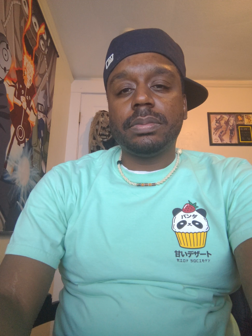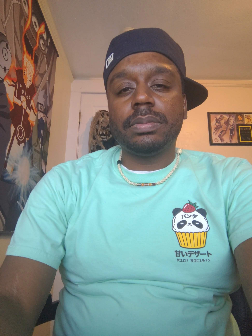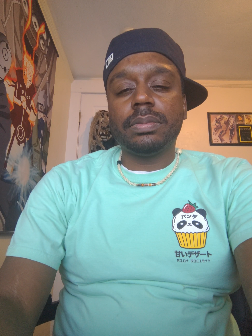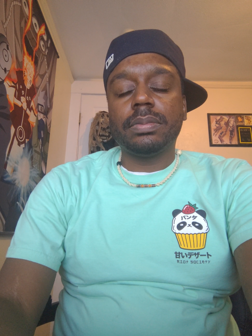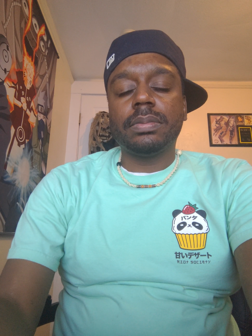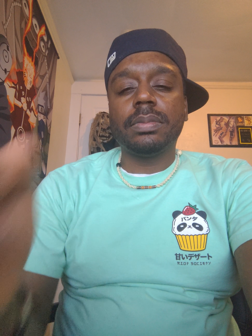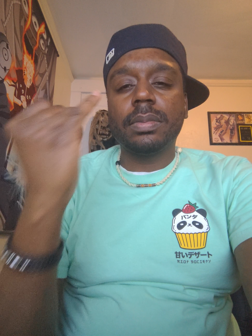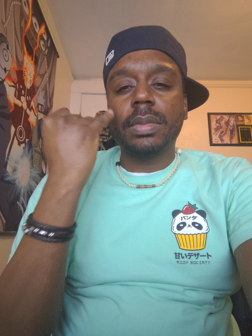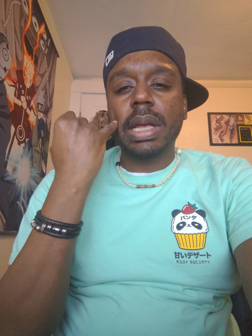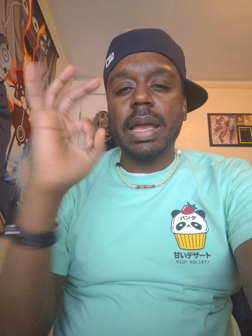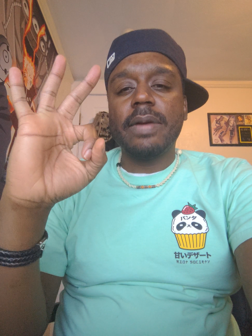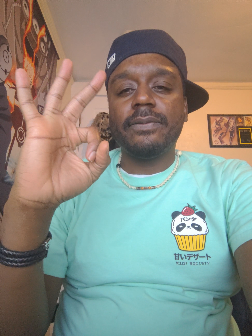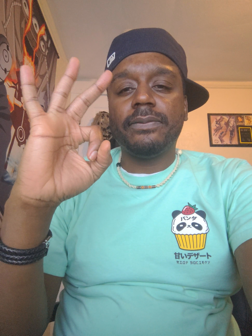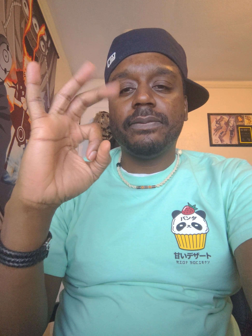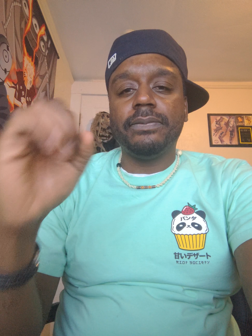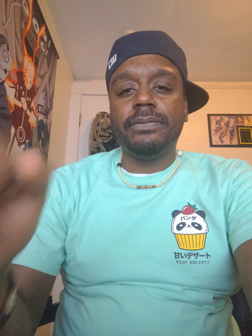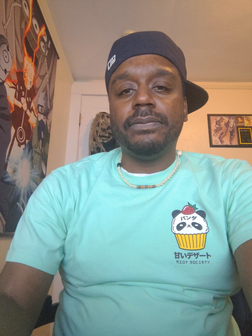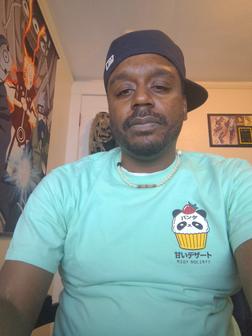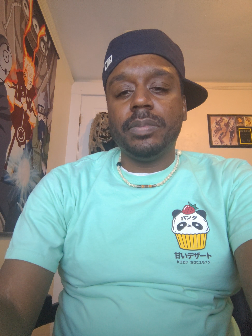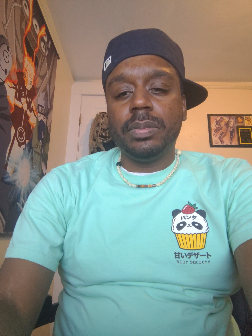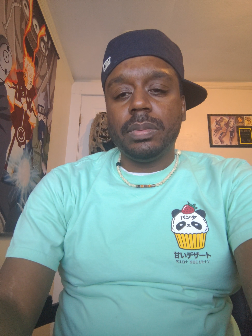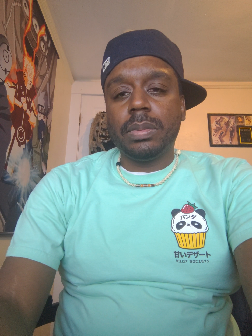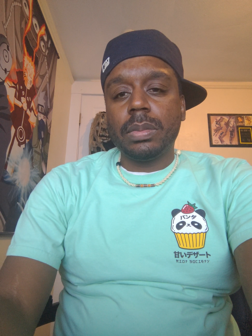if